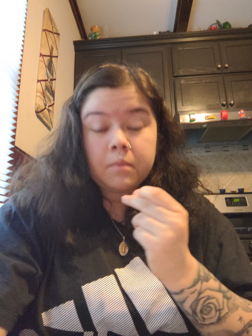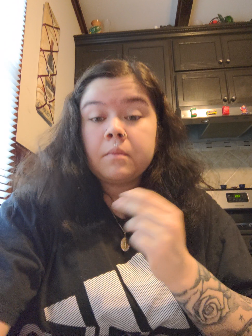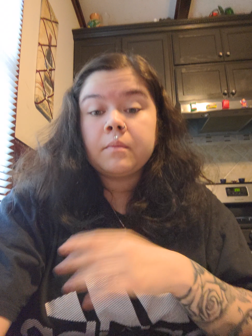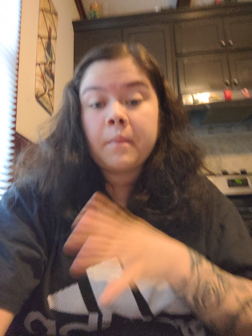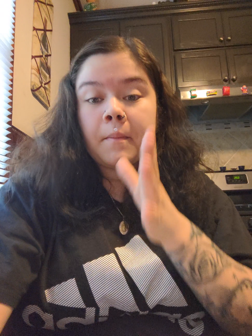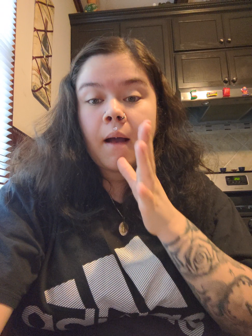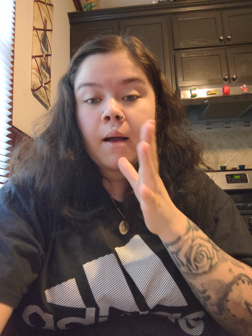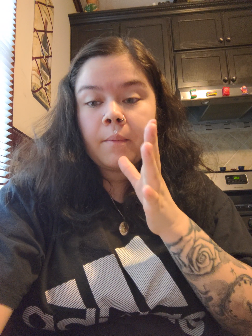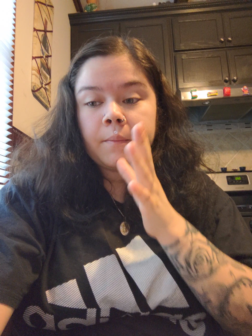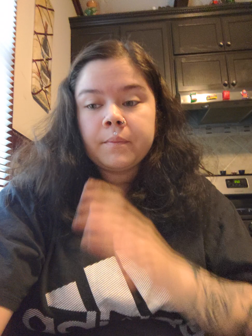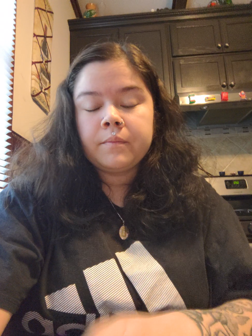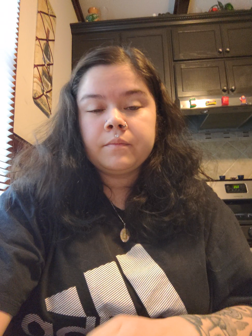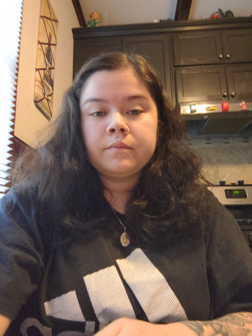mom